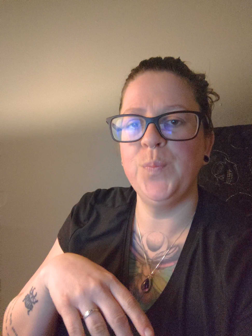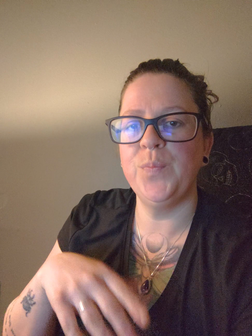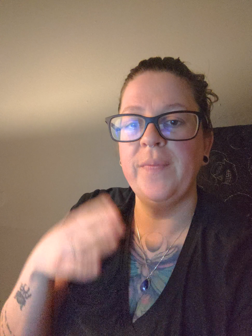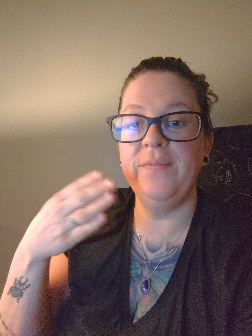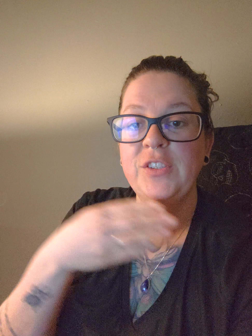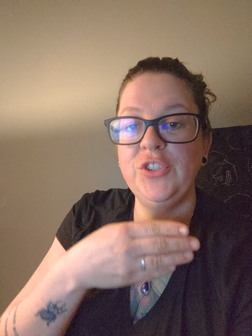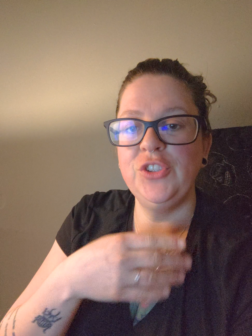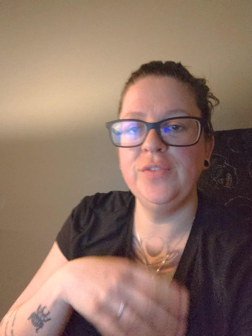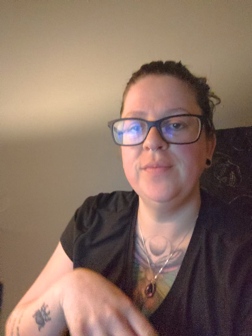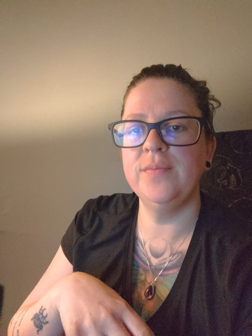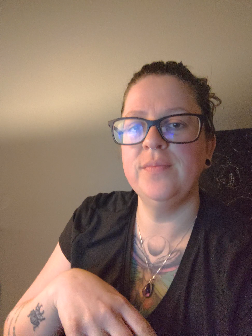fish